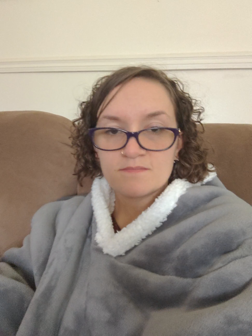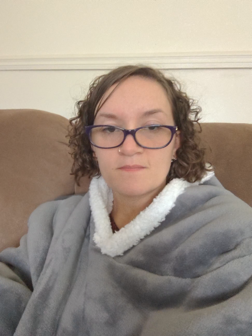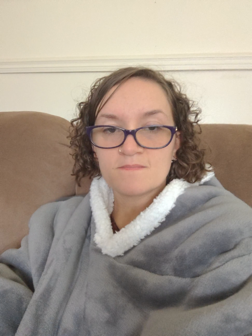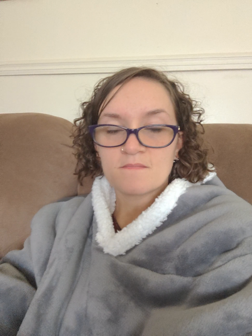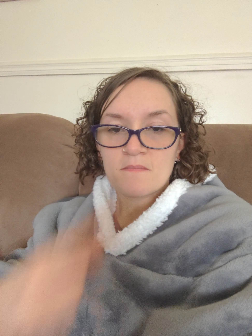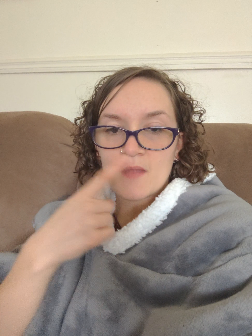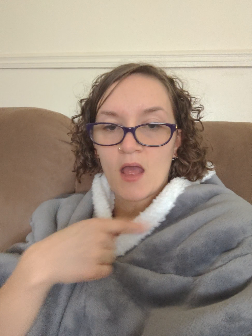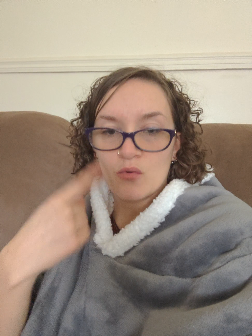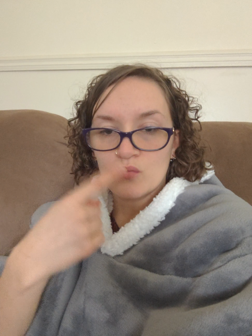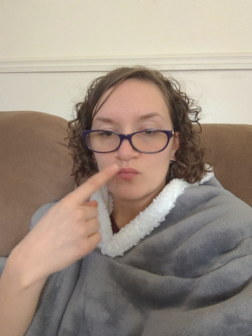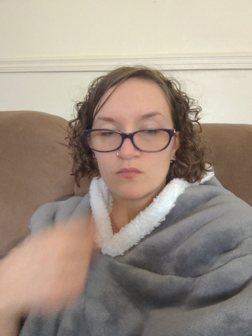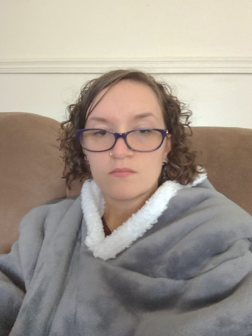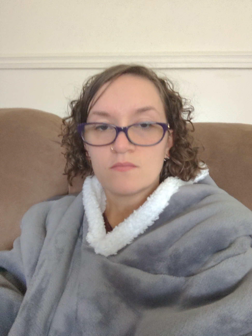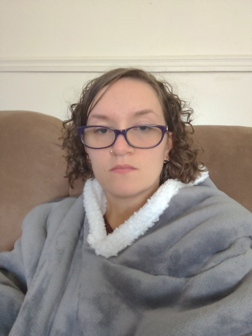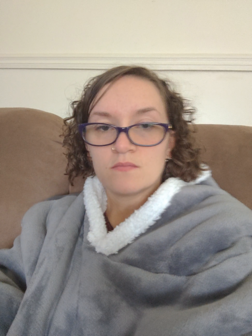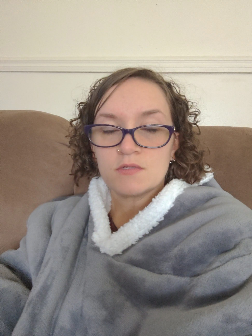mouth